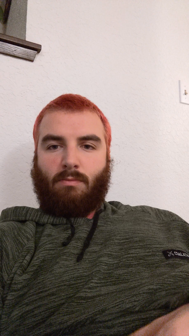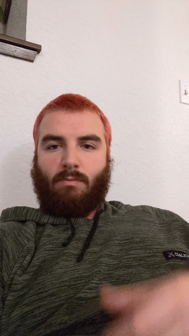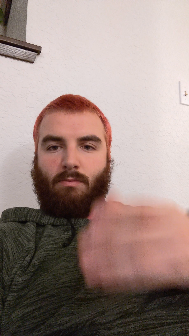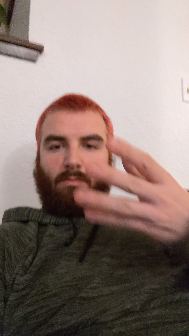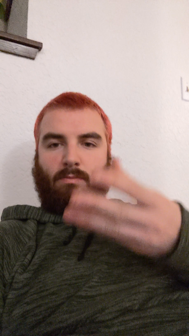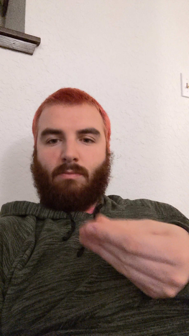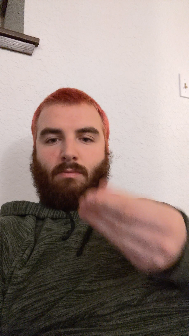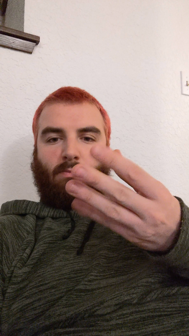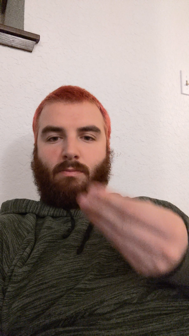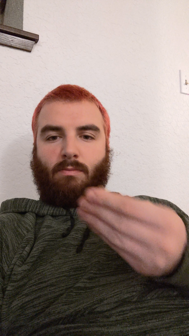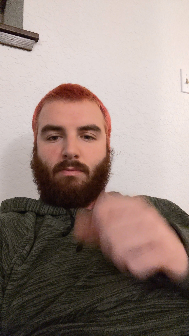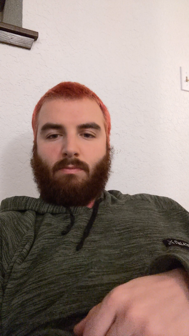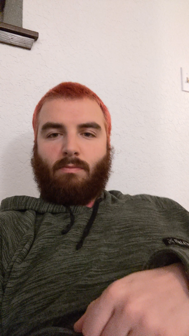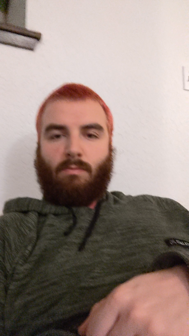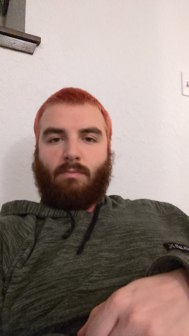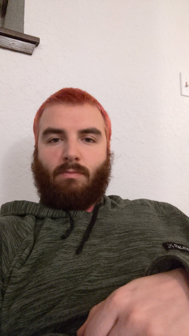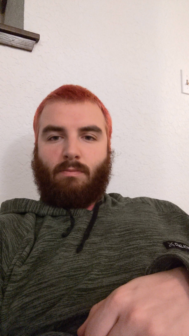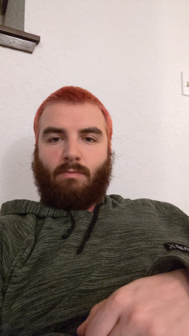gentle